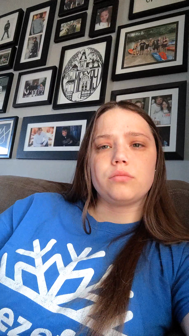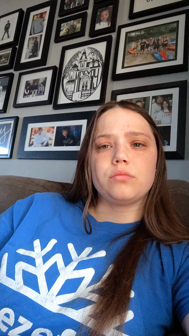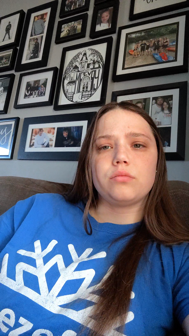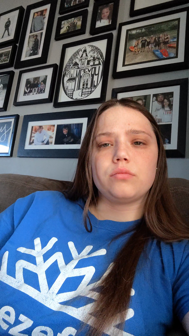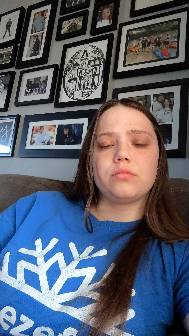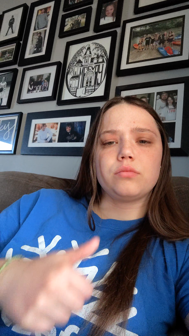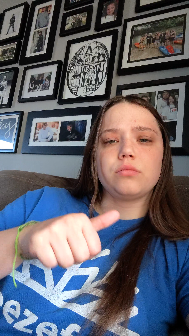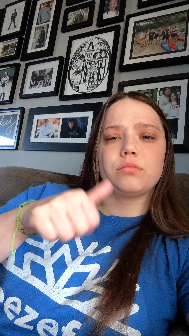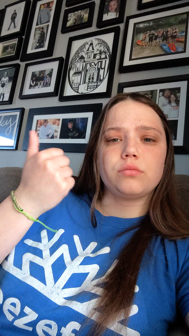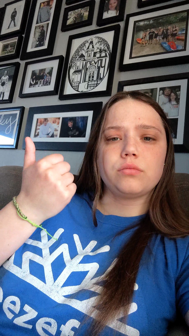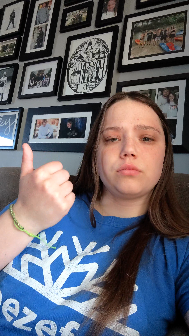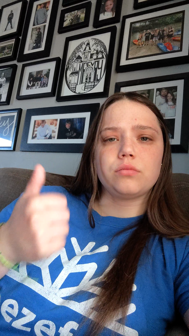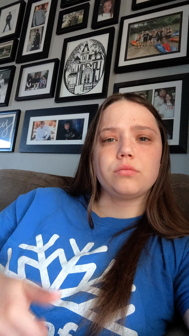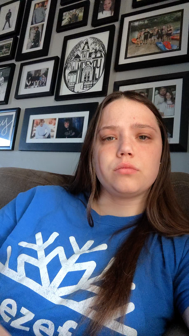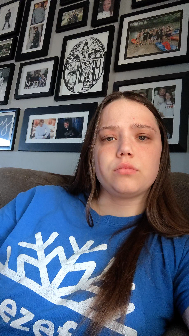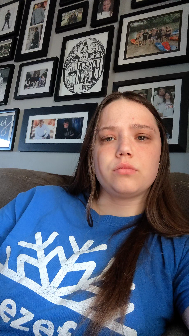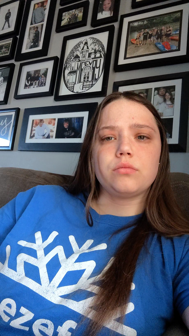other